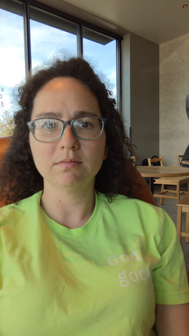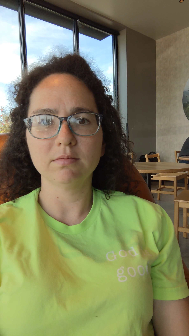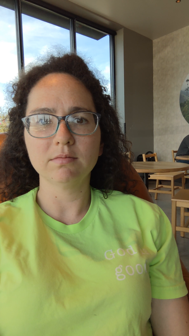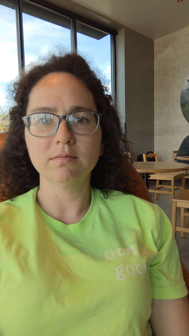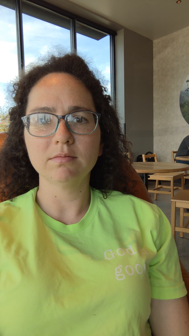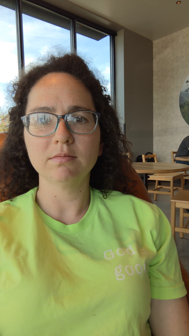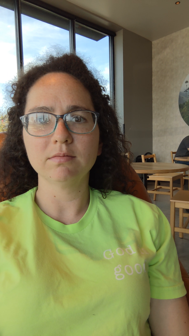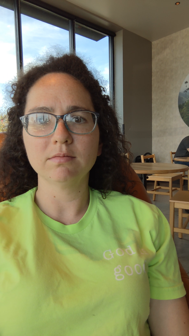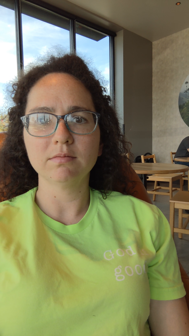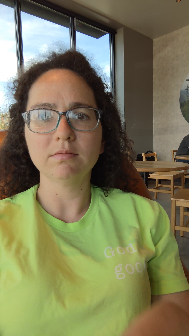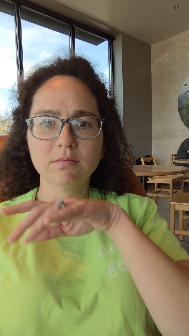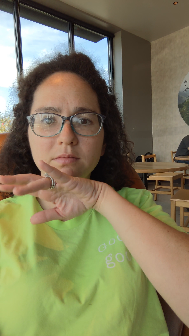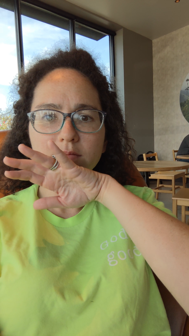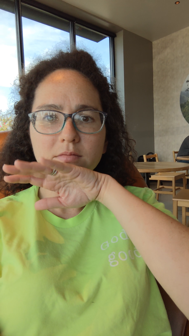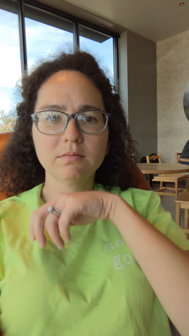naughty